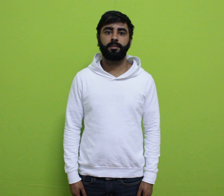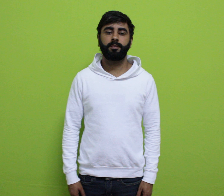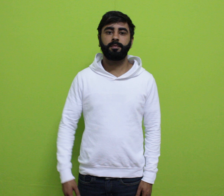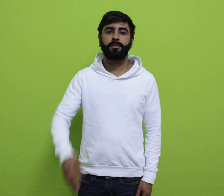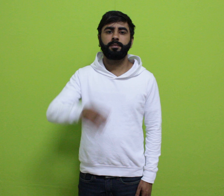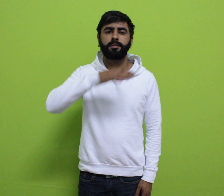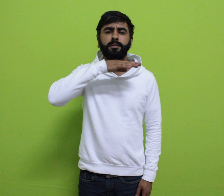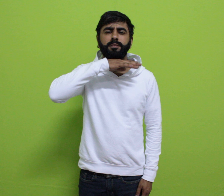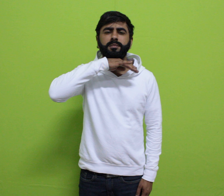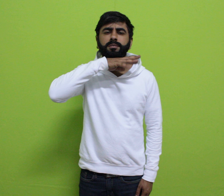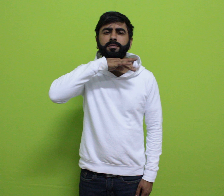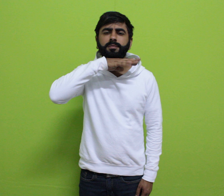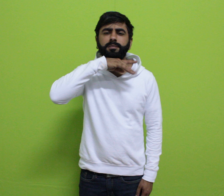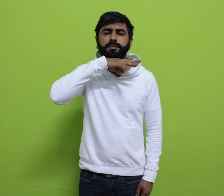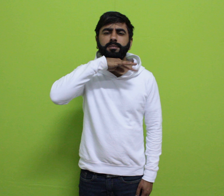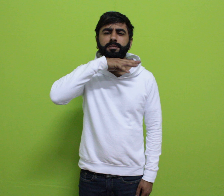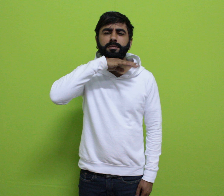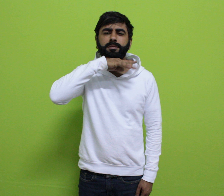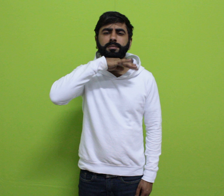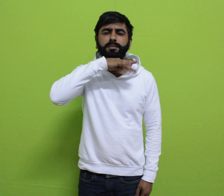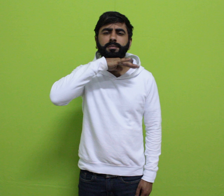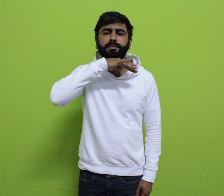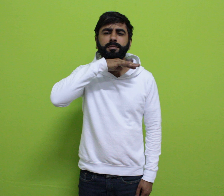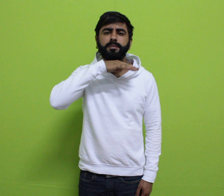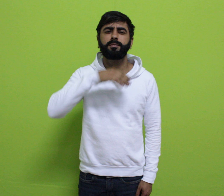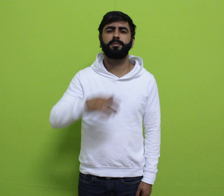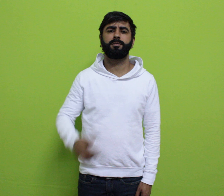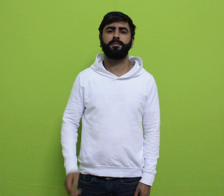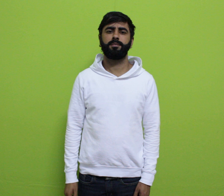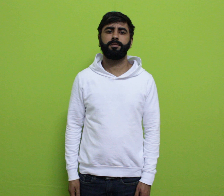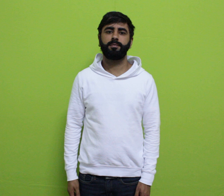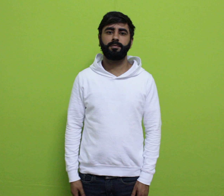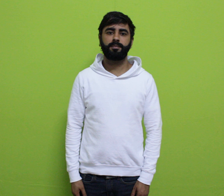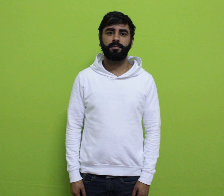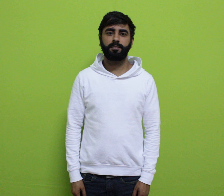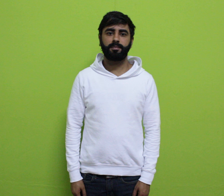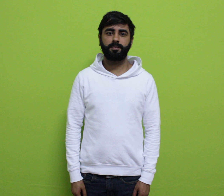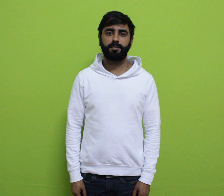ruim